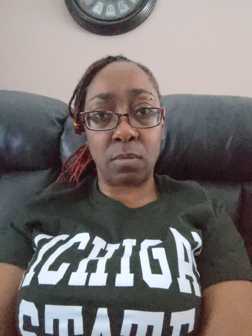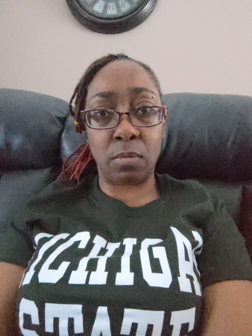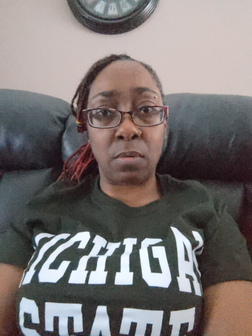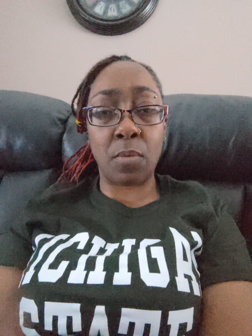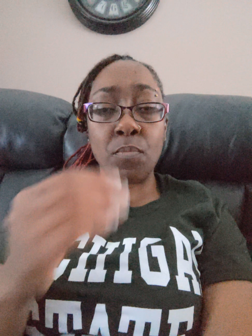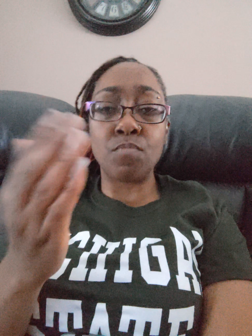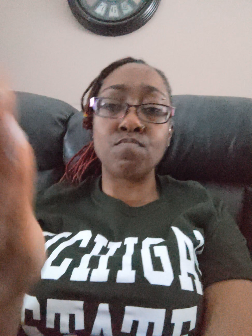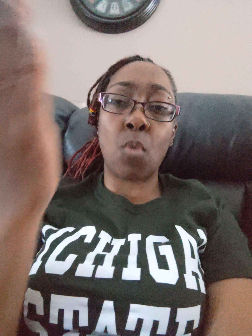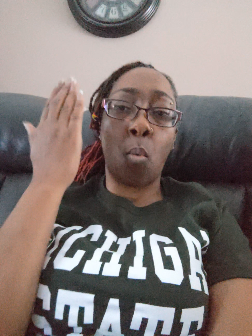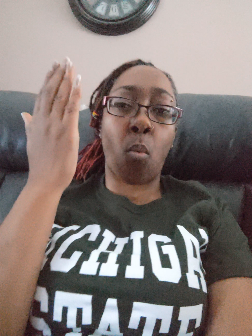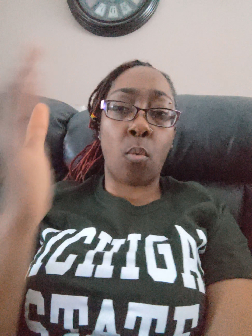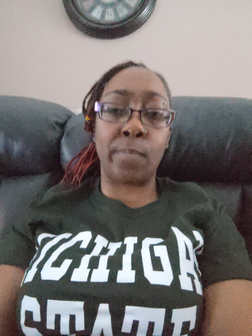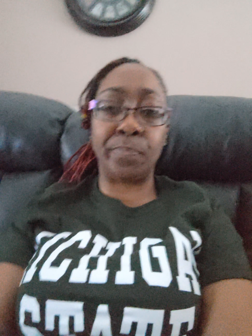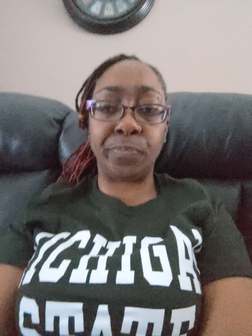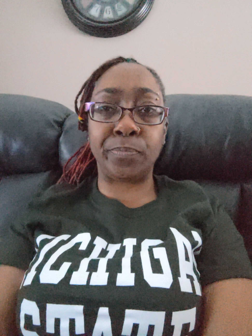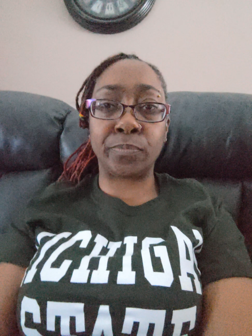morning